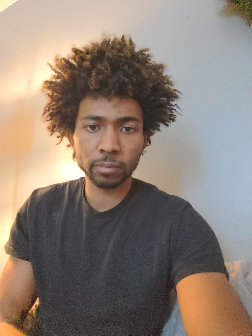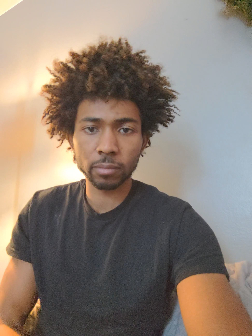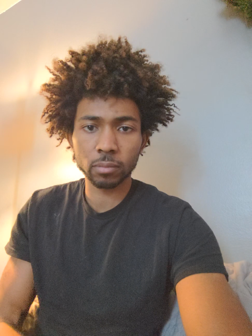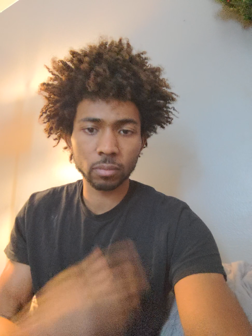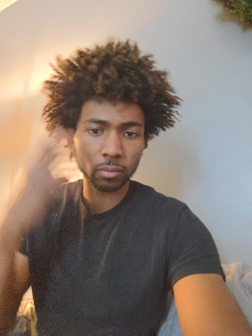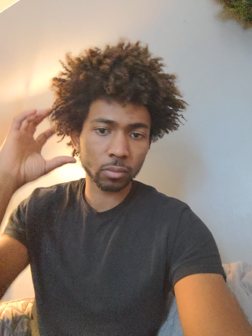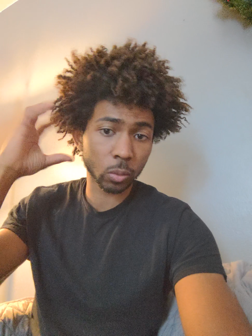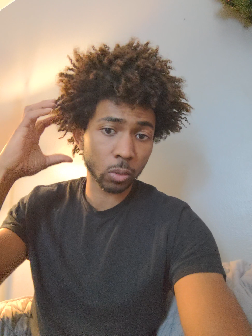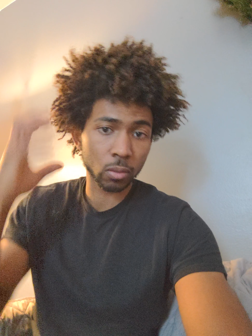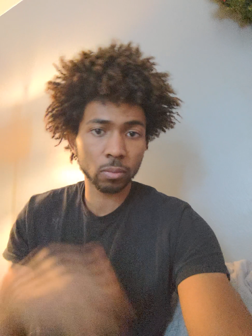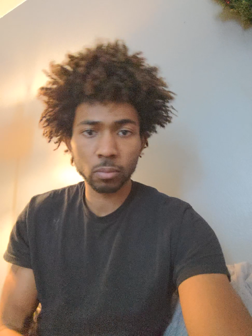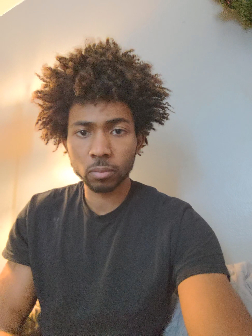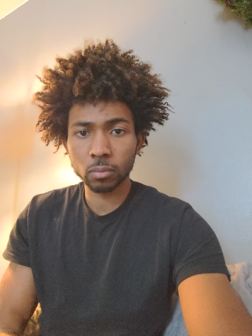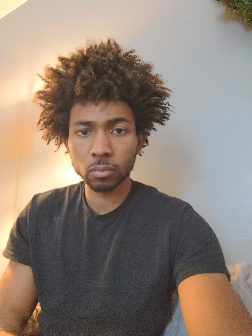radio